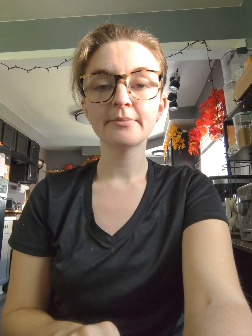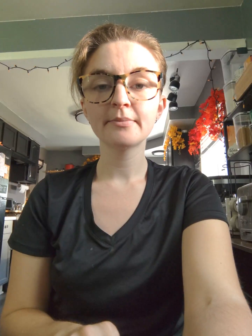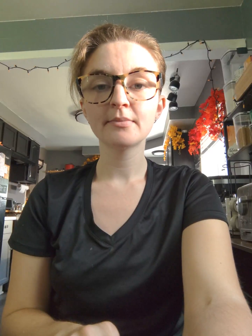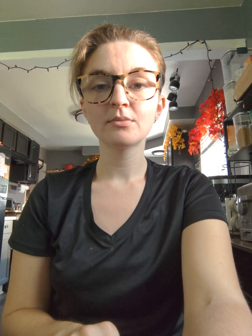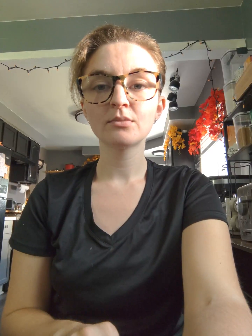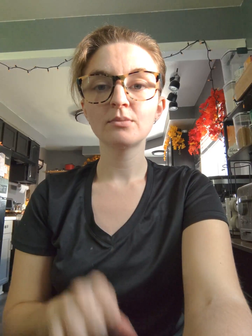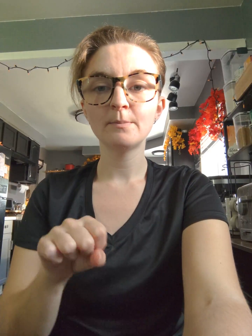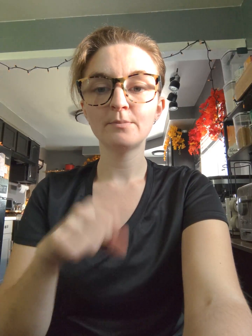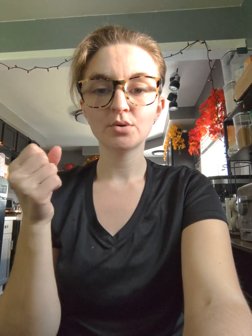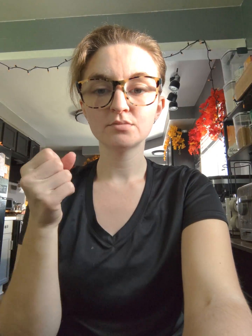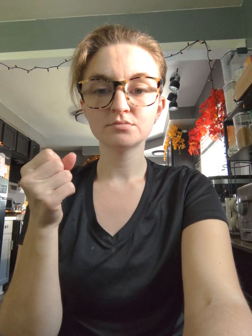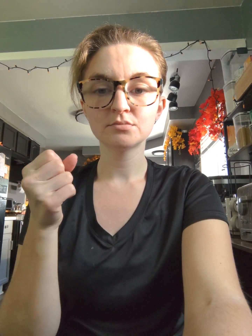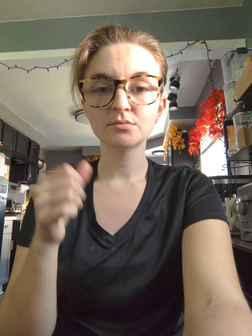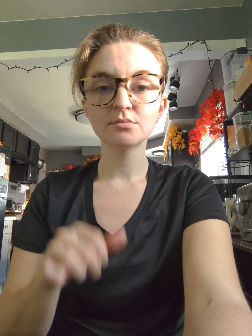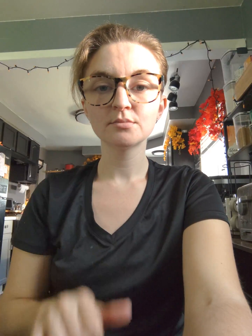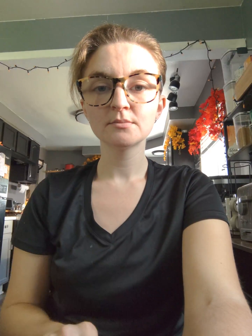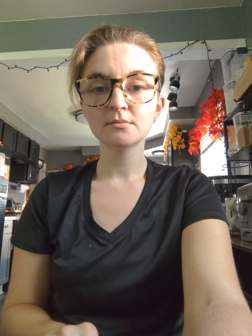break